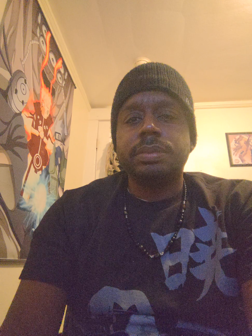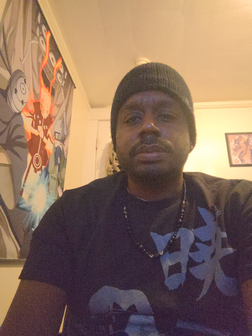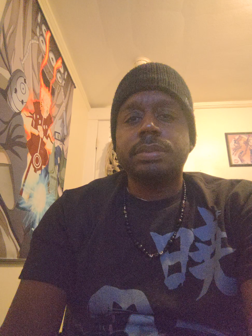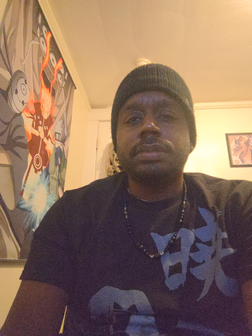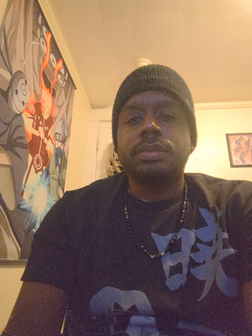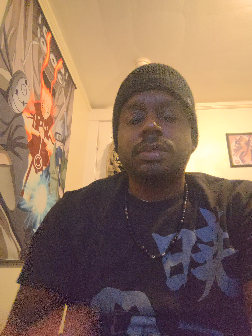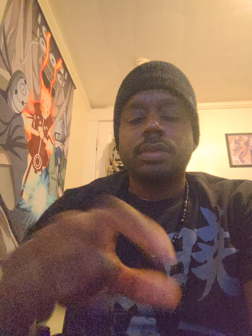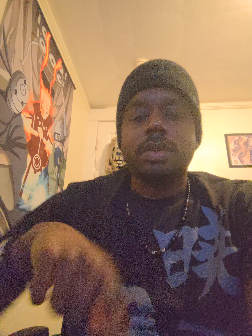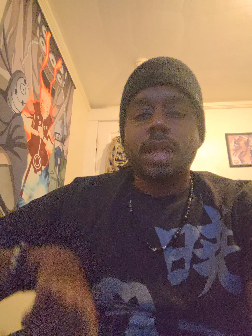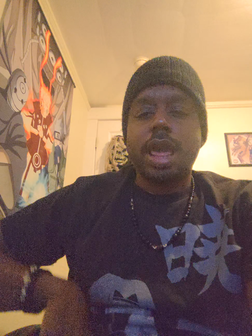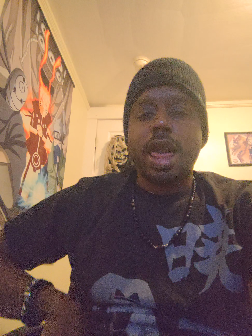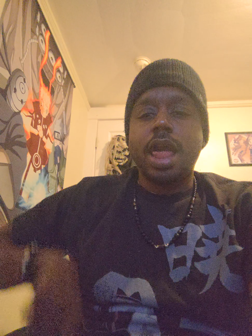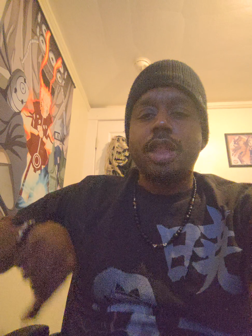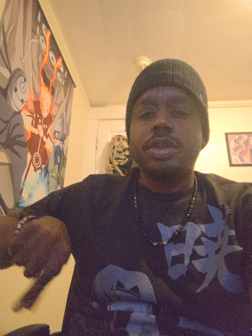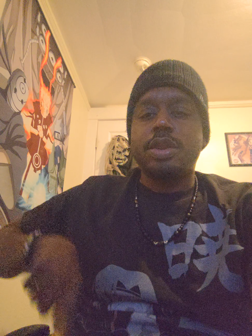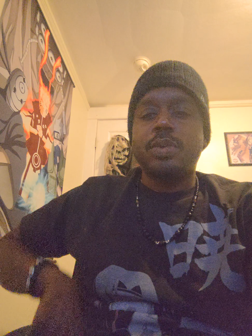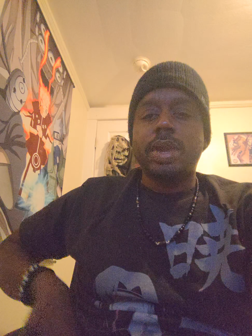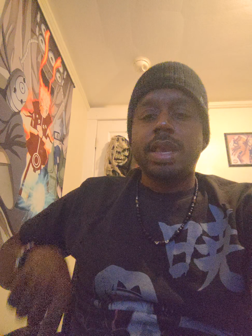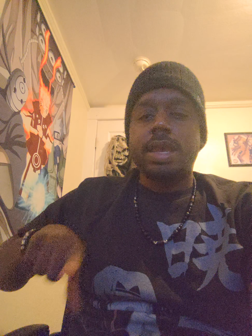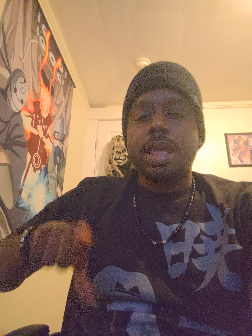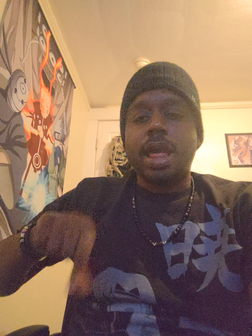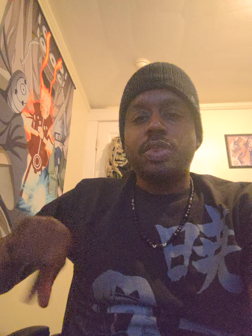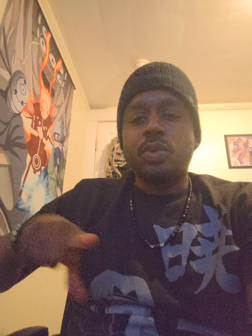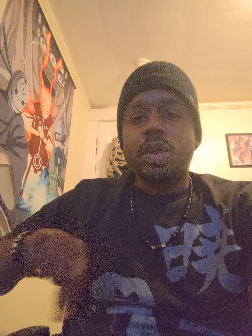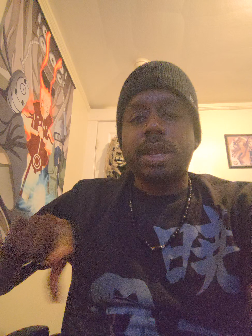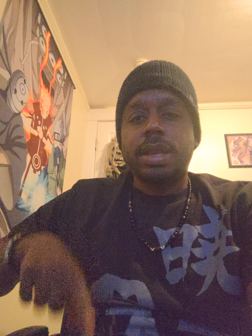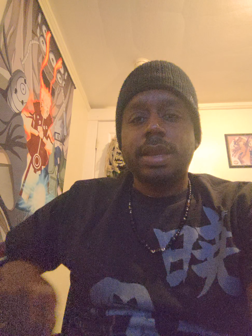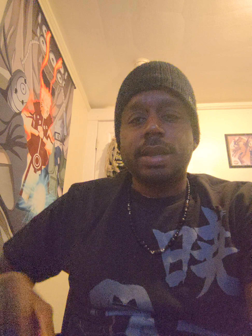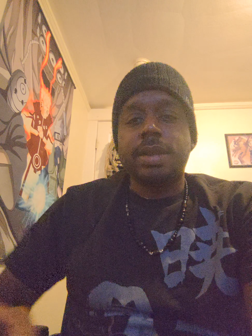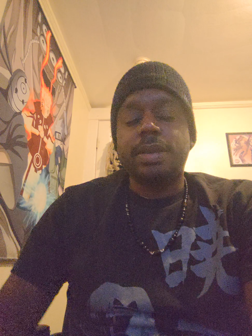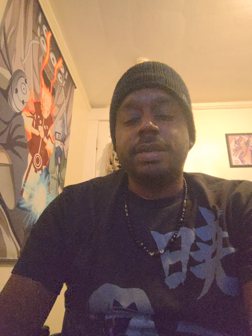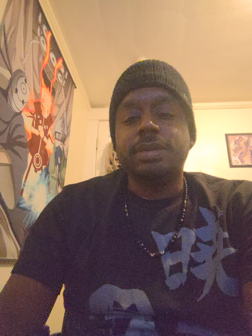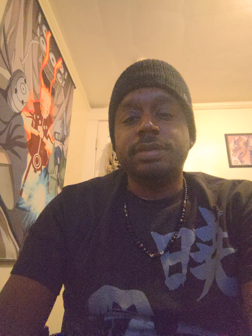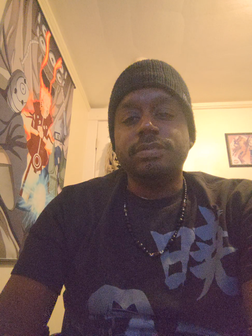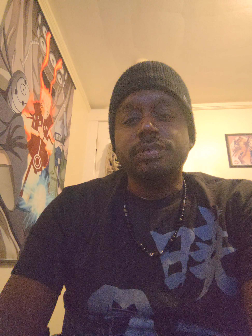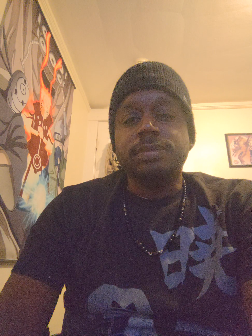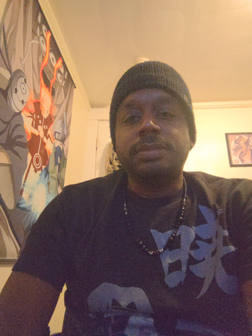underwear